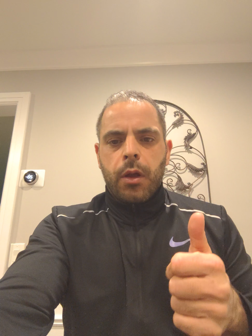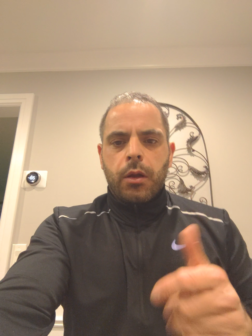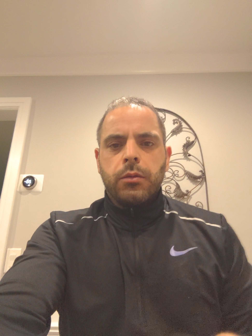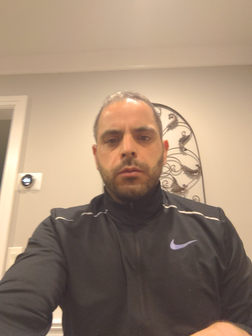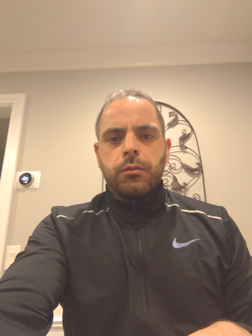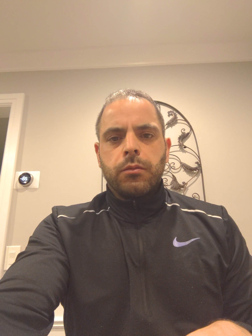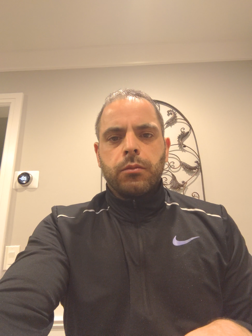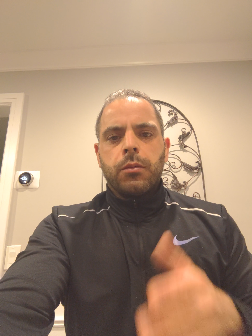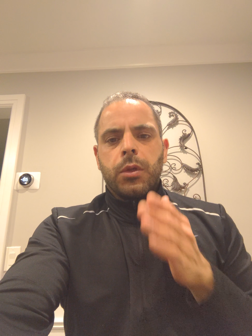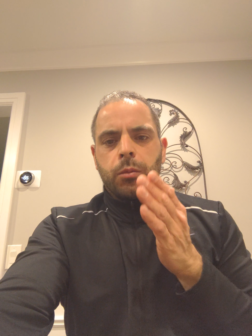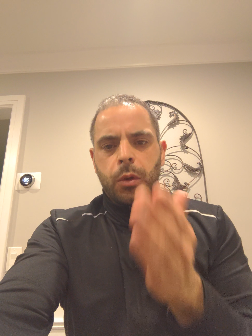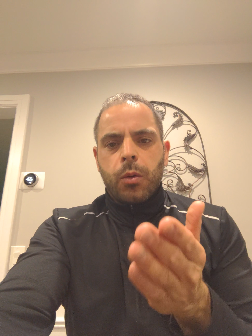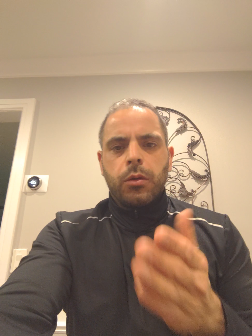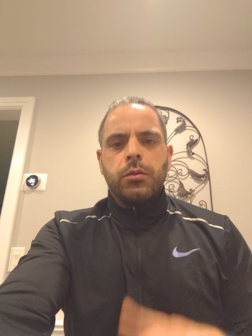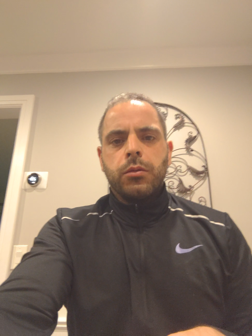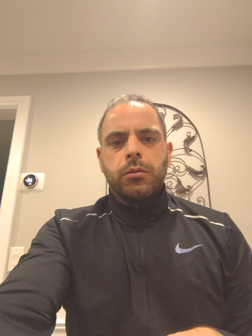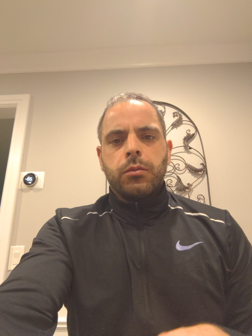boat